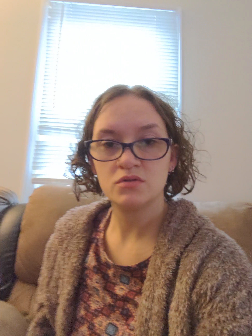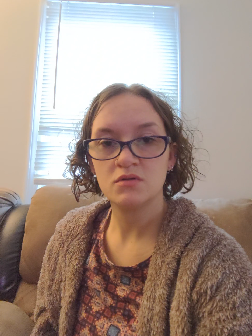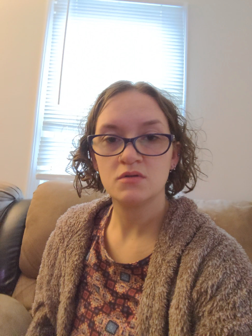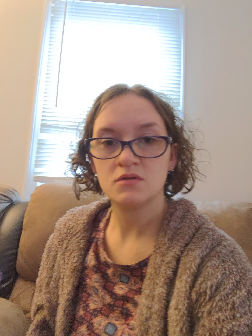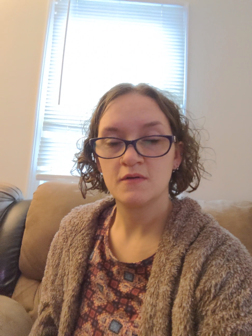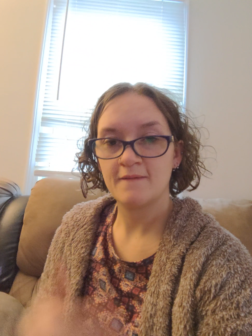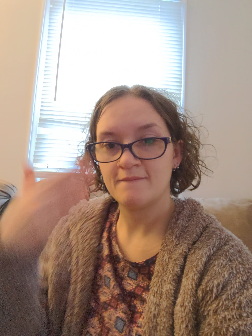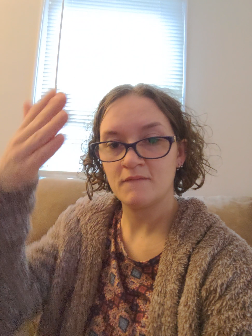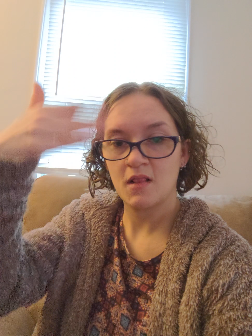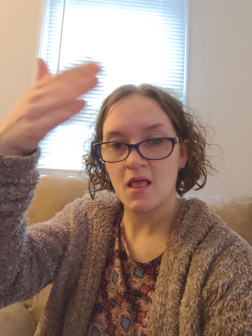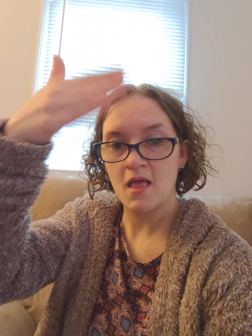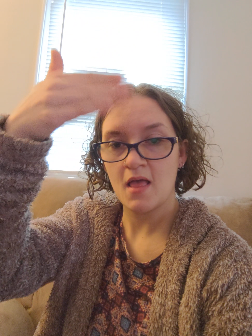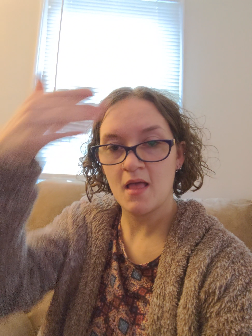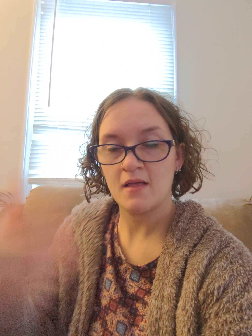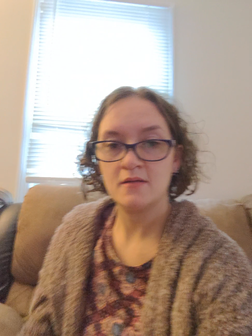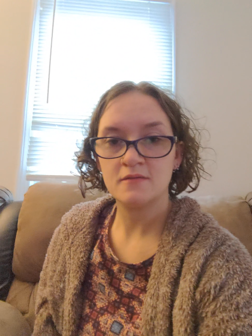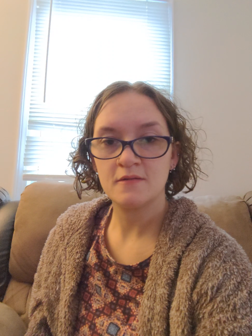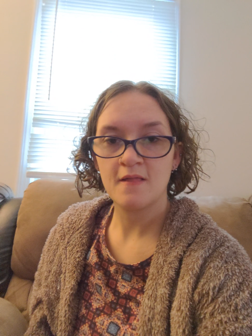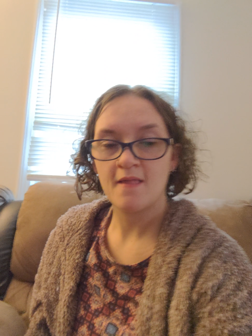flag